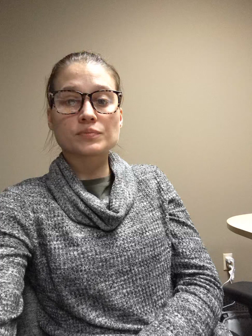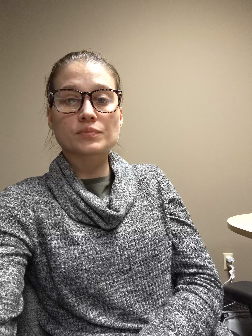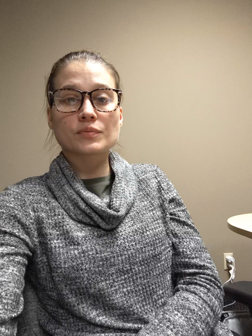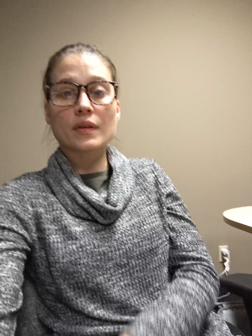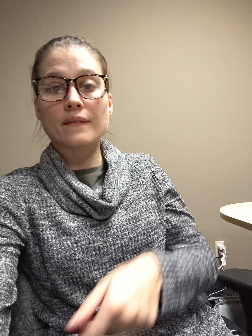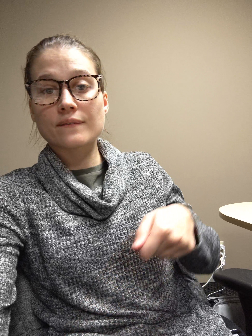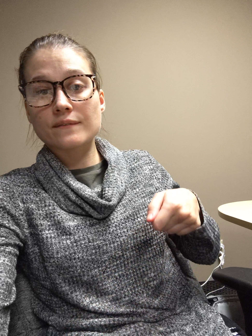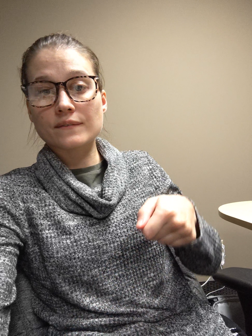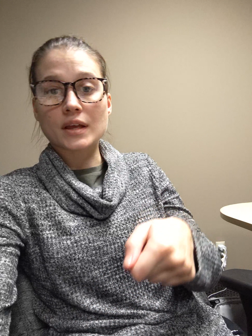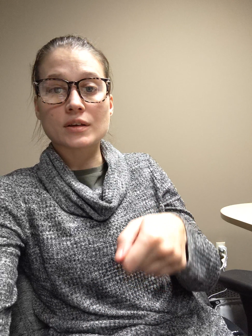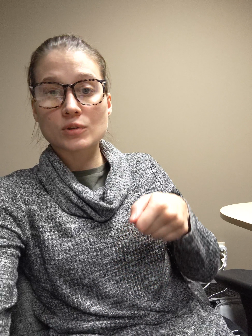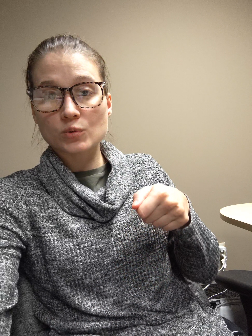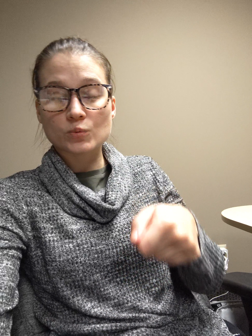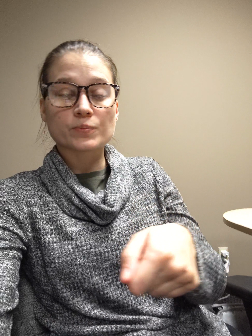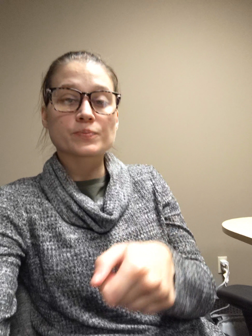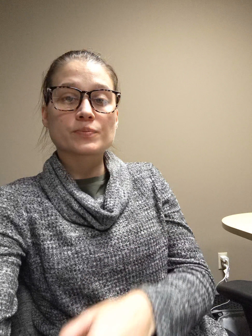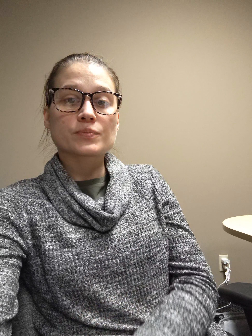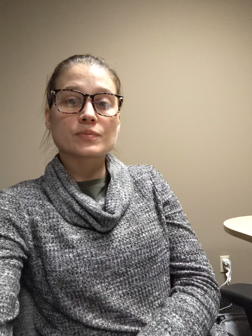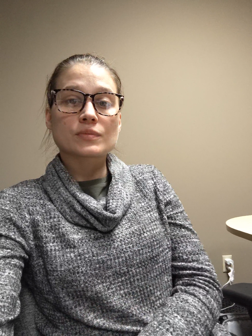vacuum